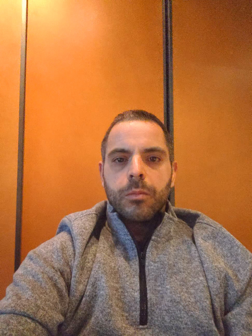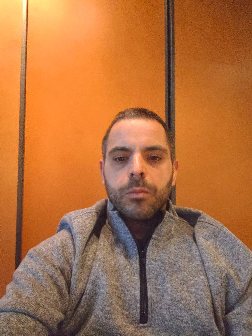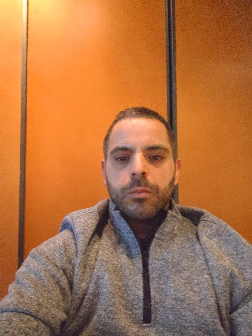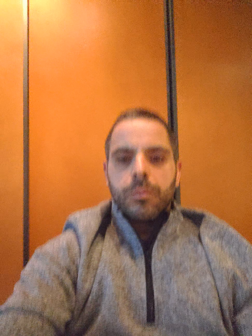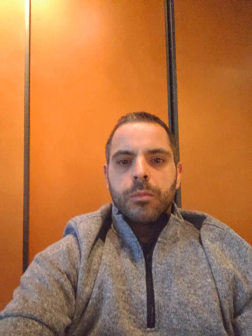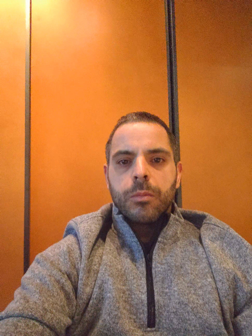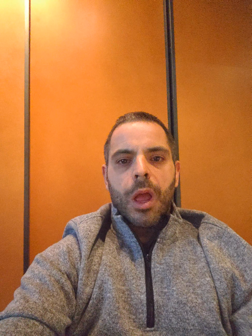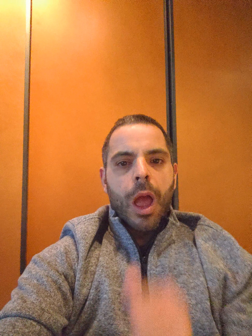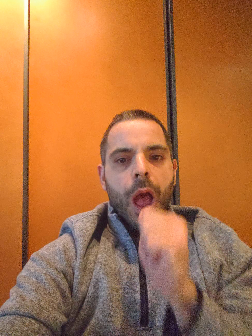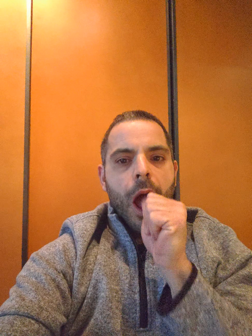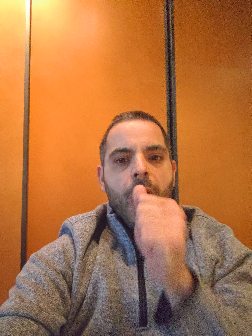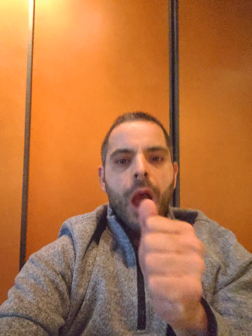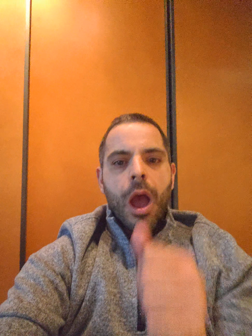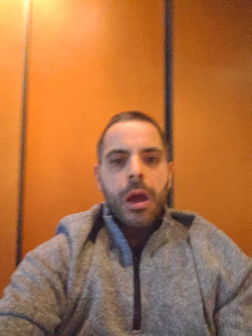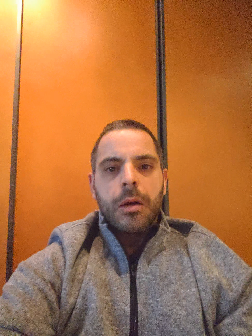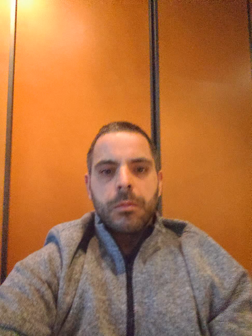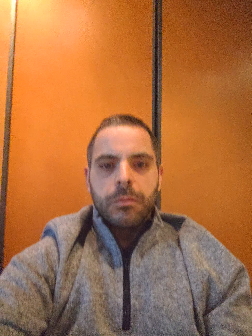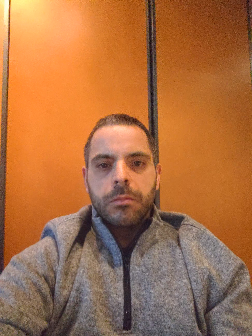nuts